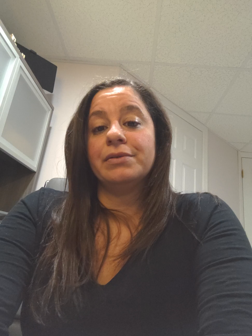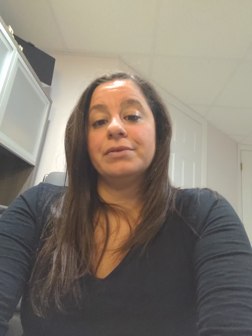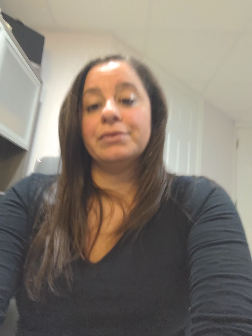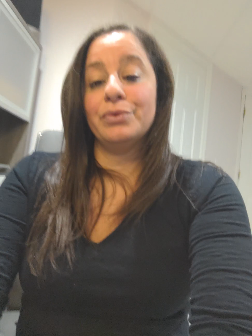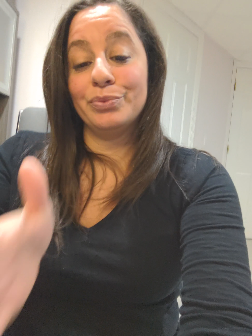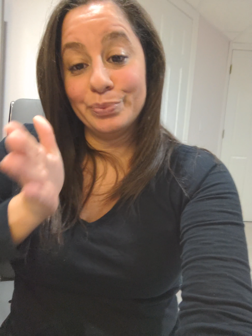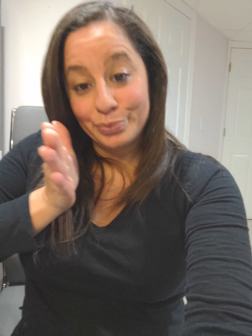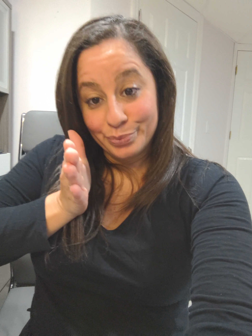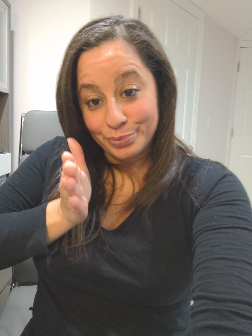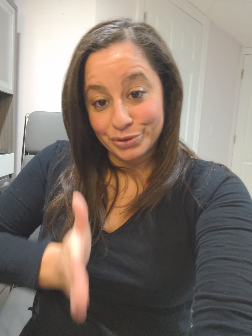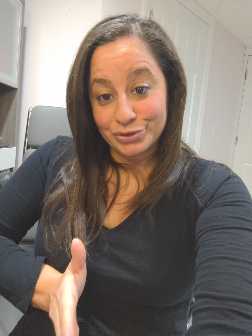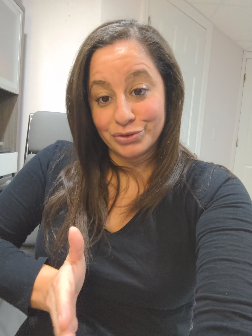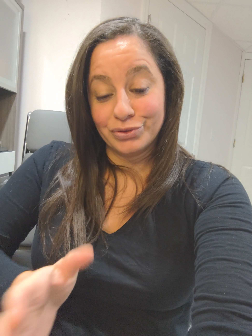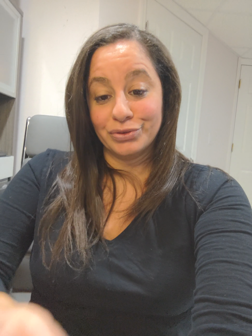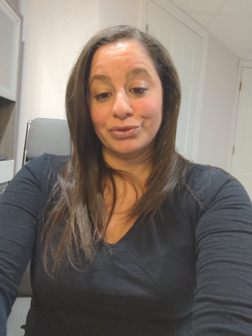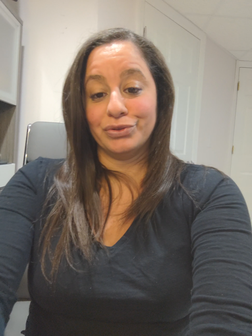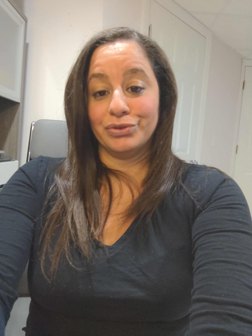person